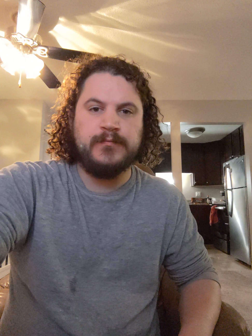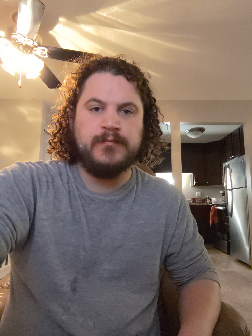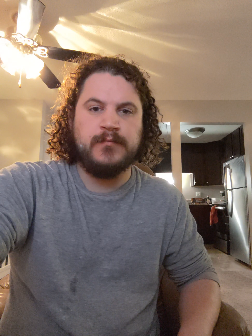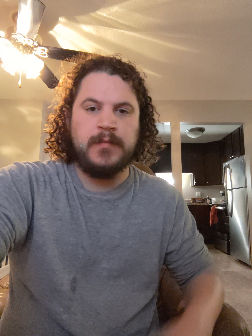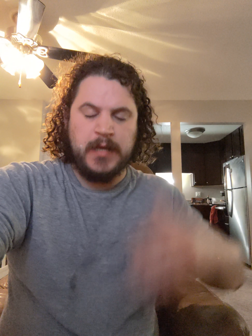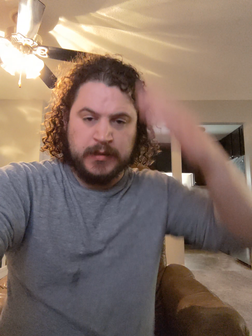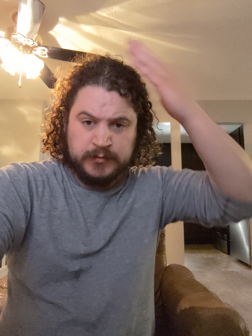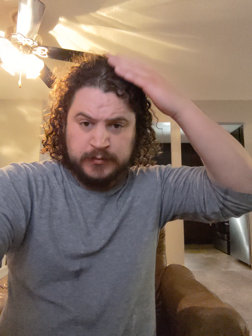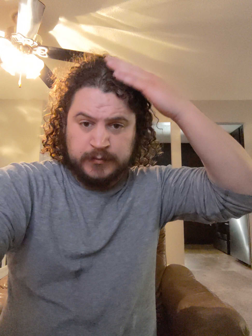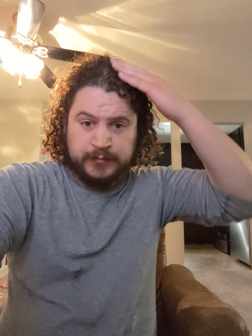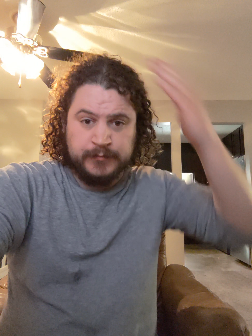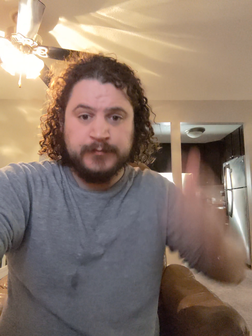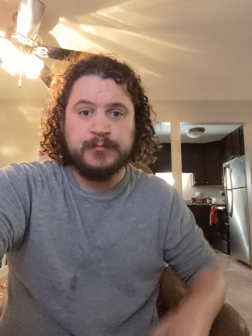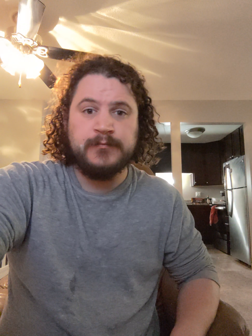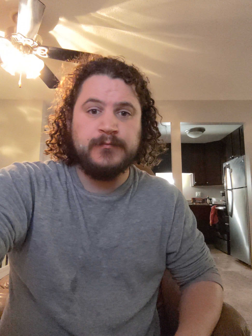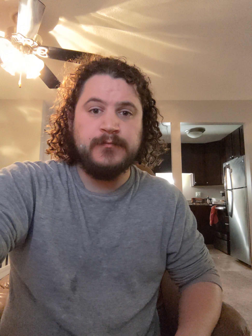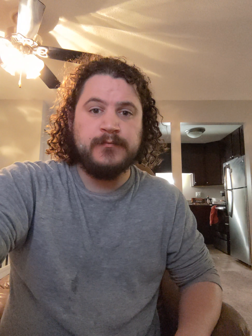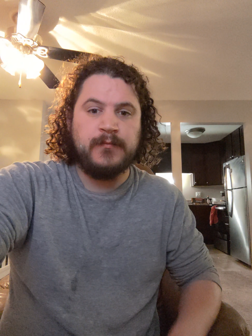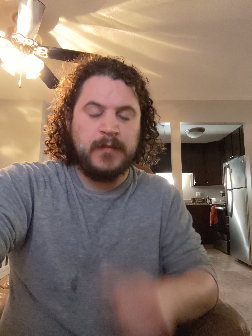hat